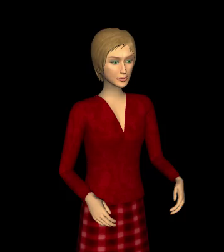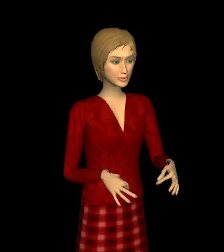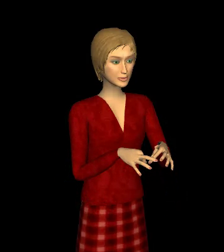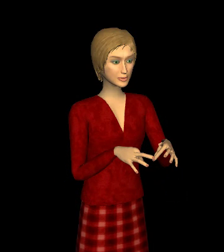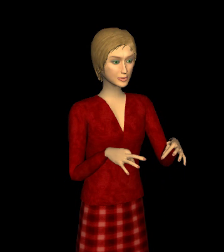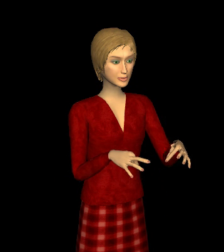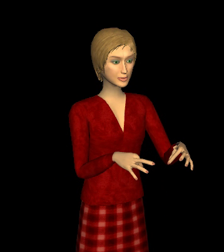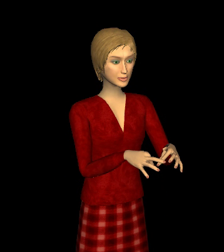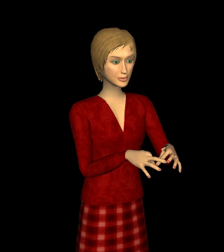غرفة